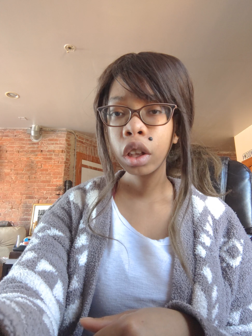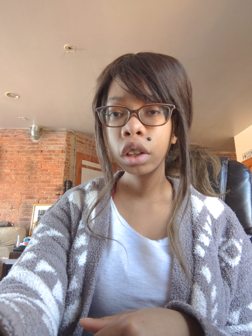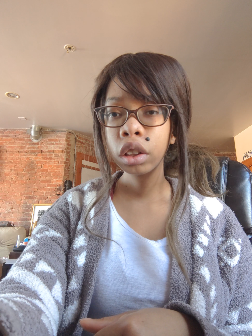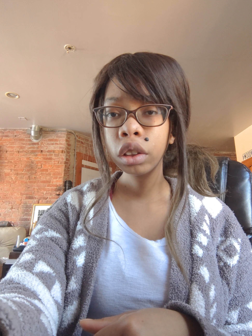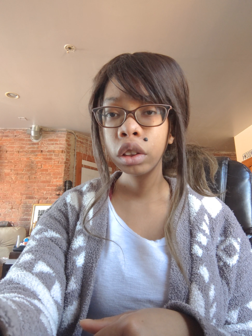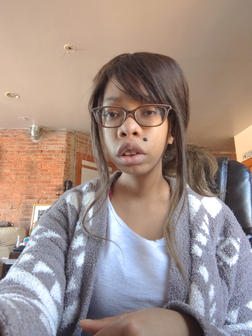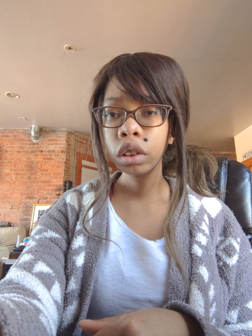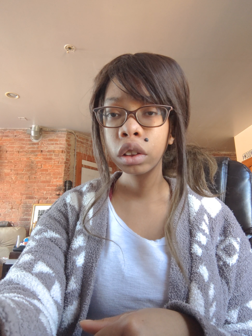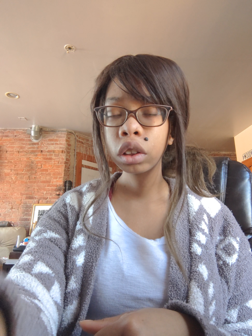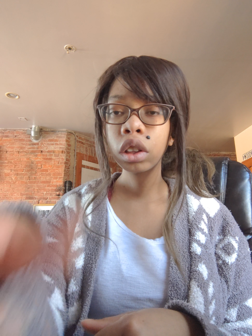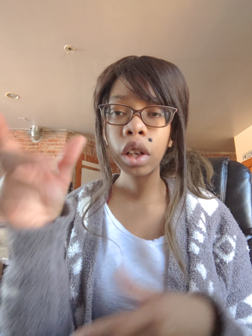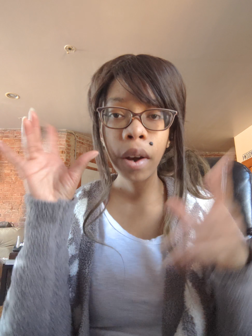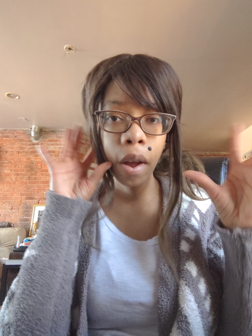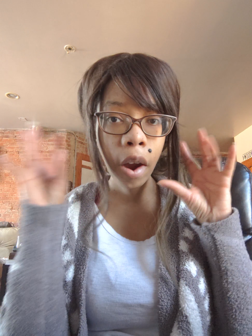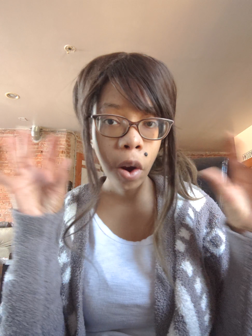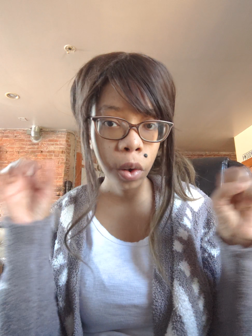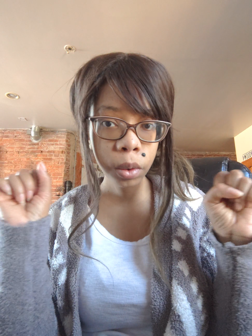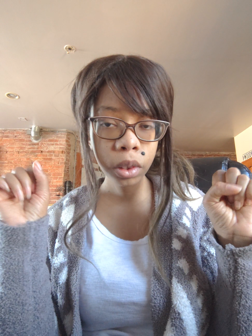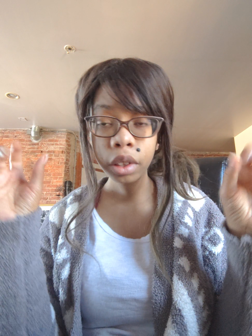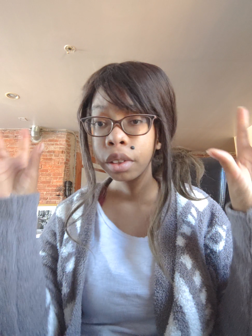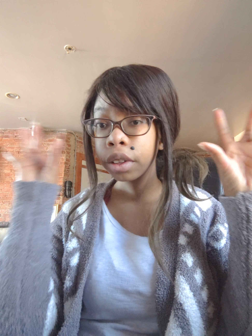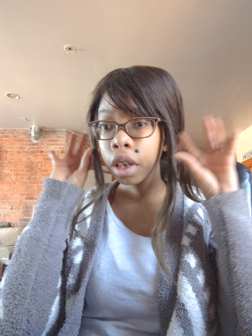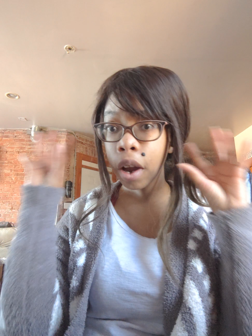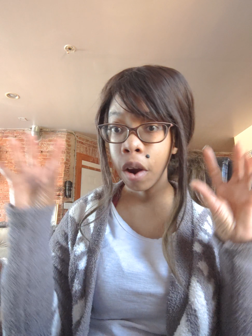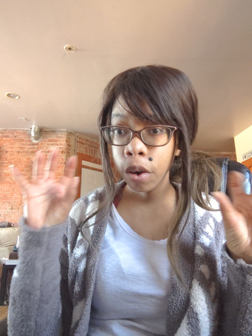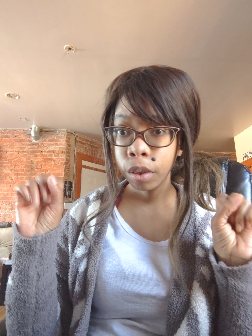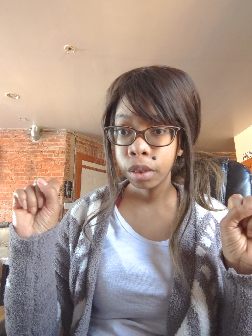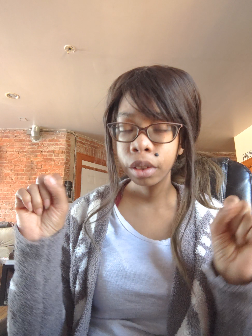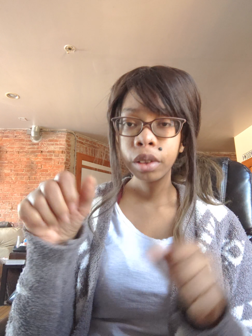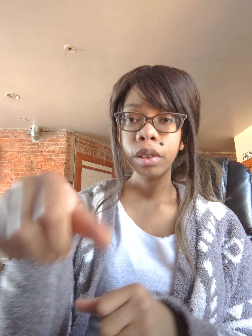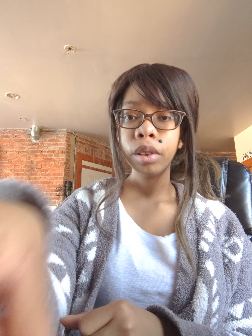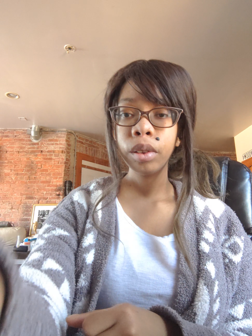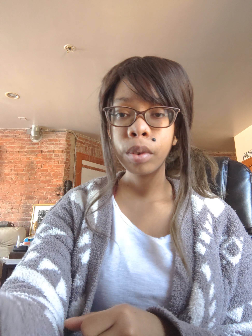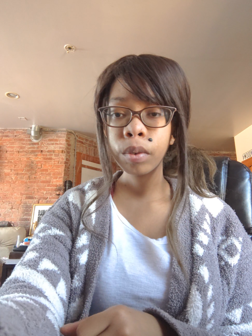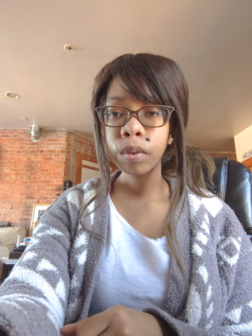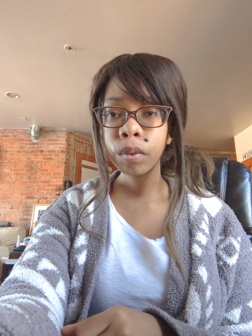loud